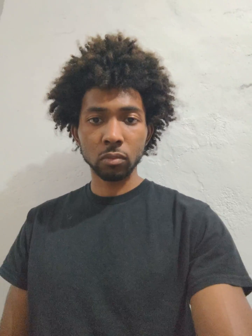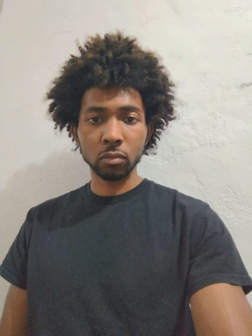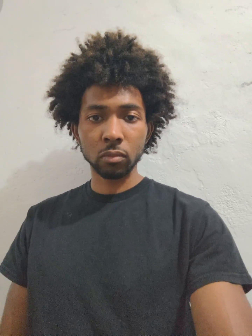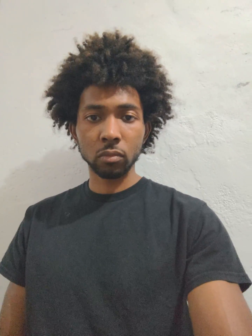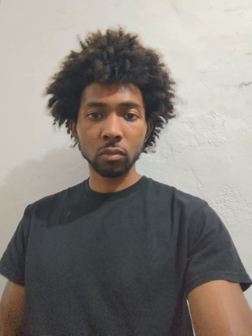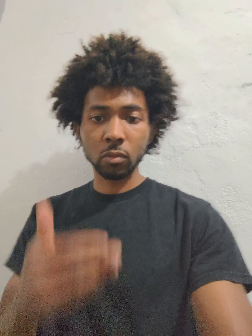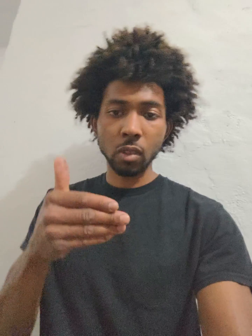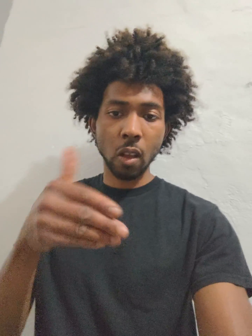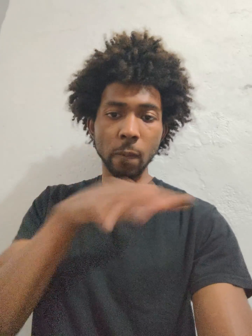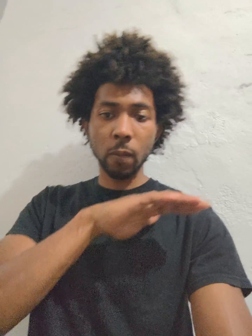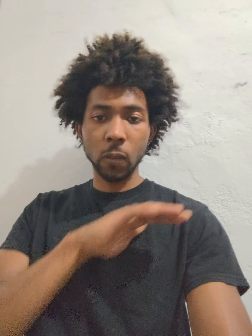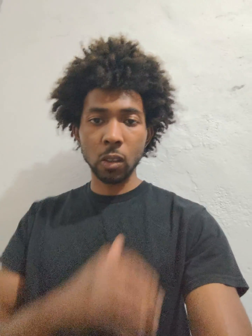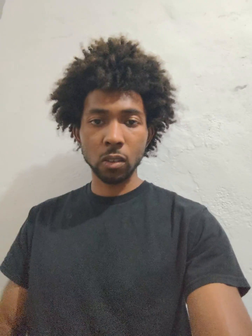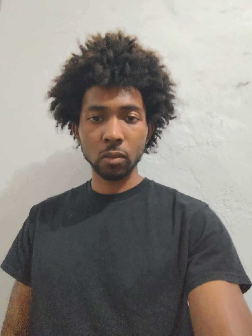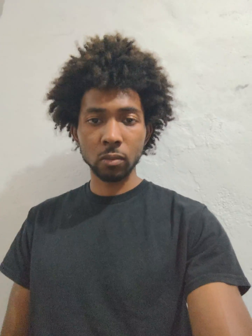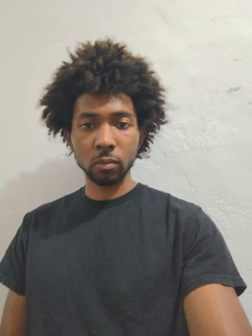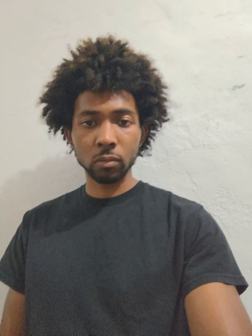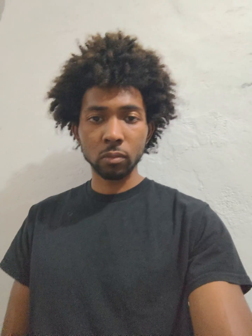cover